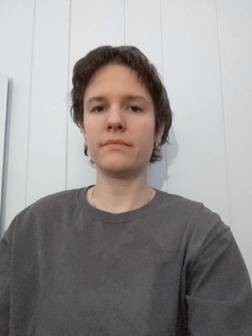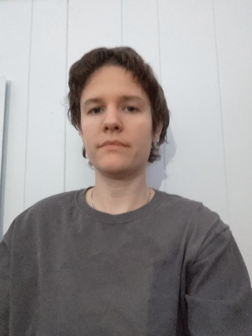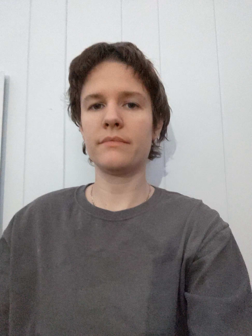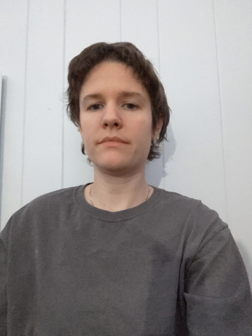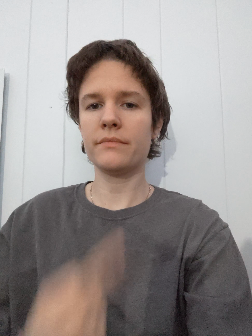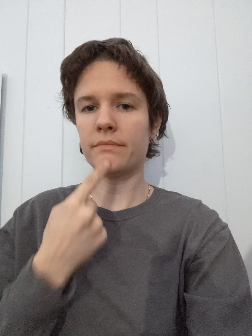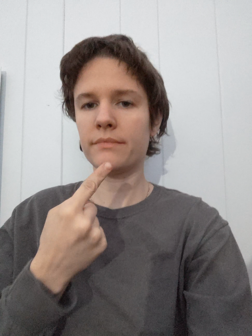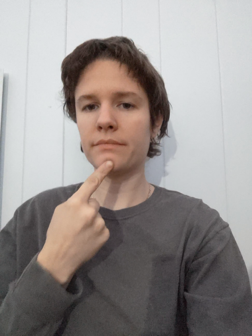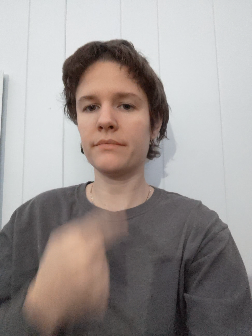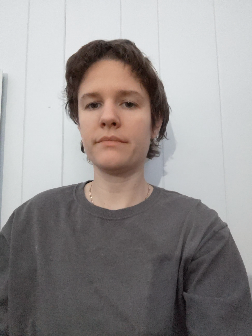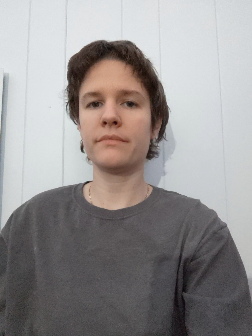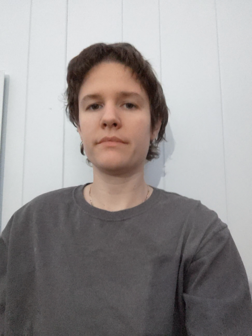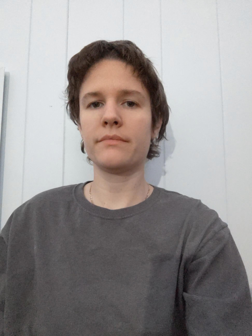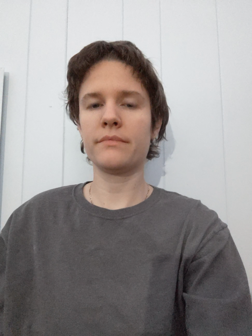say